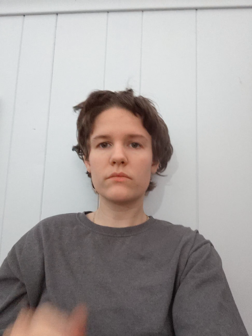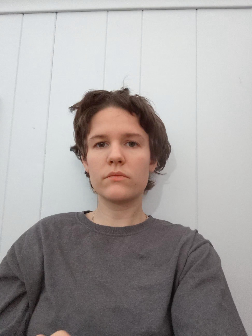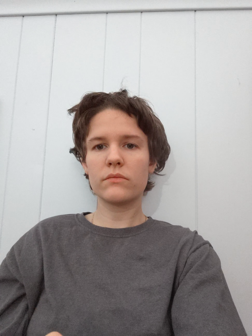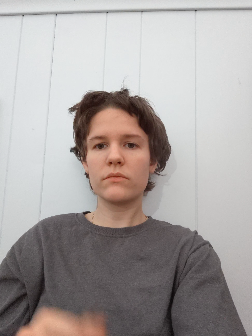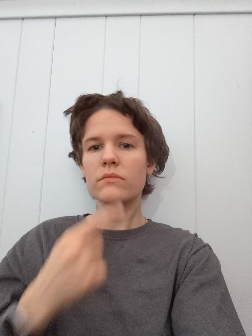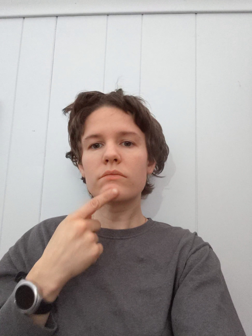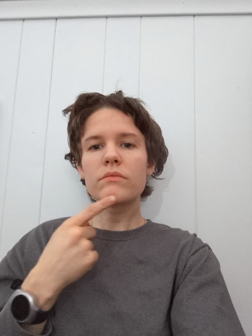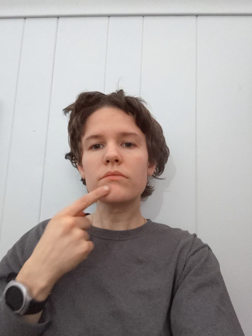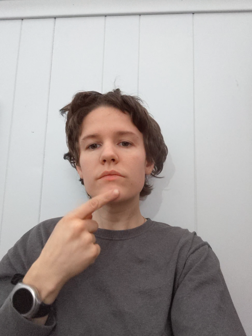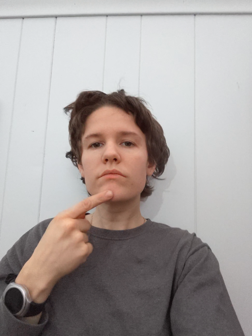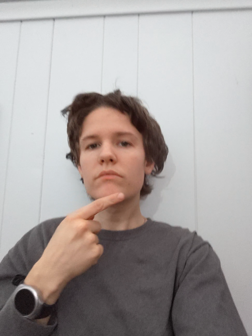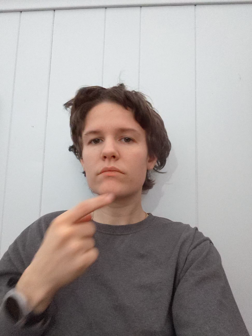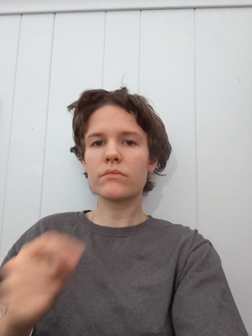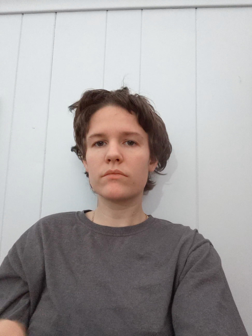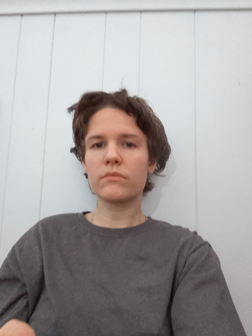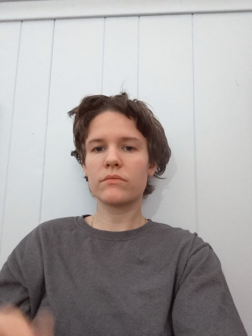chin